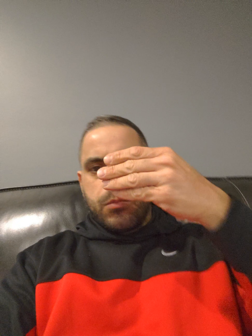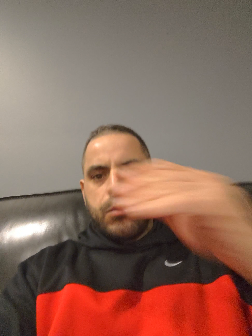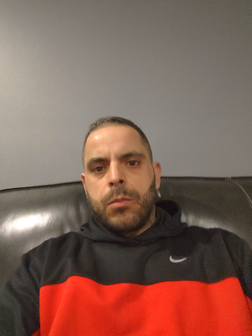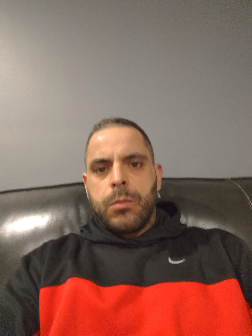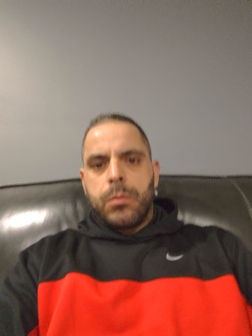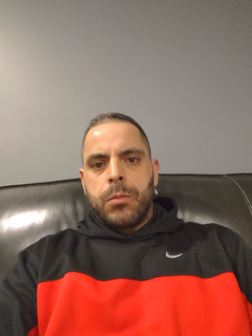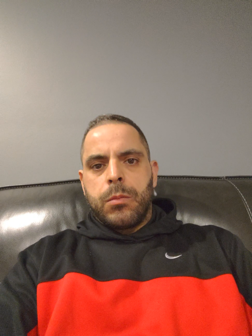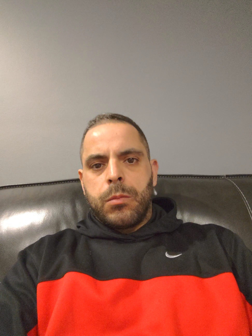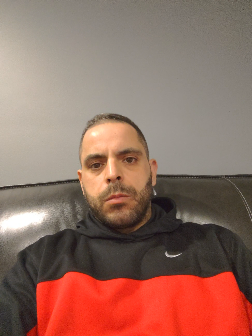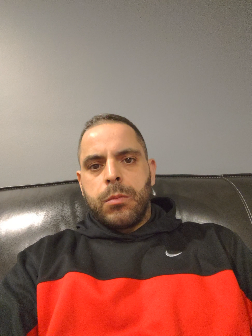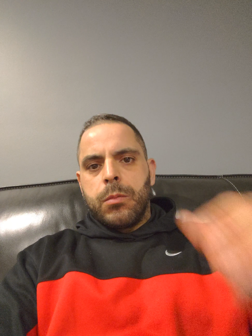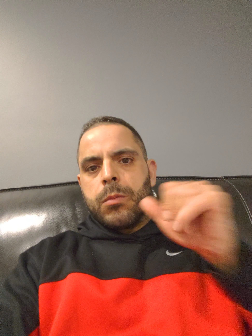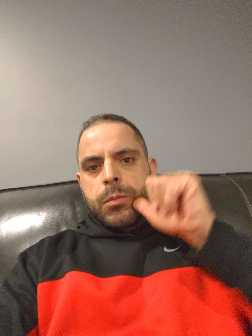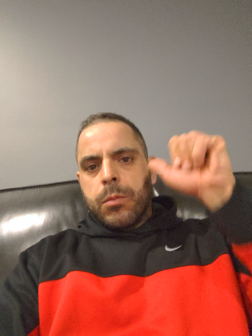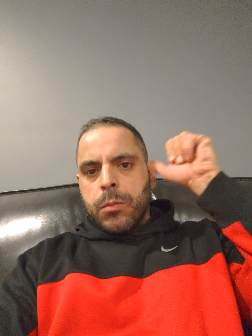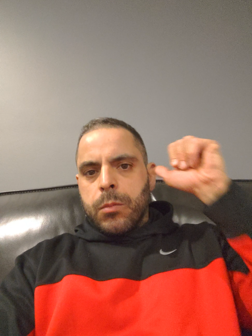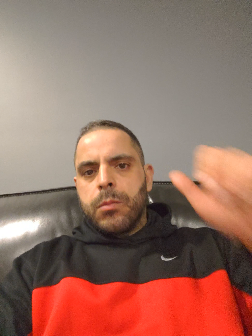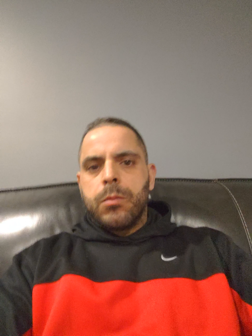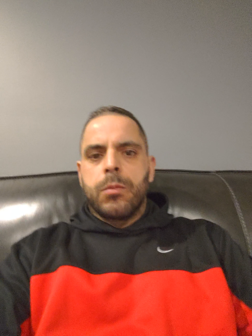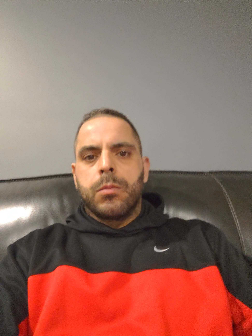yesterday